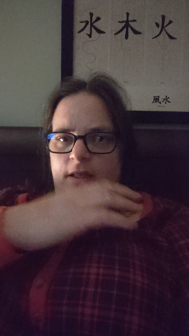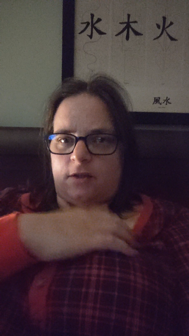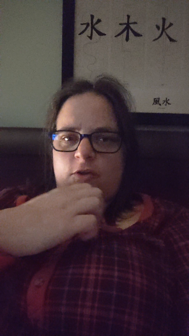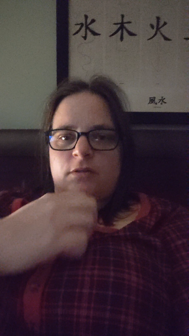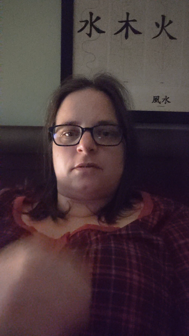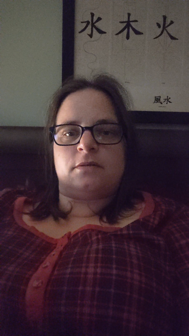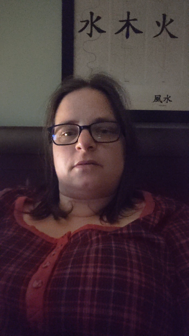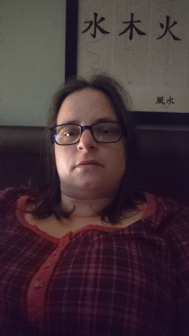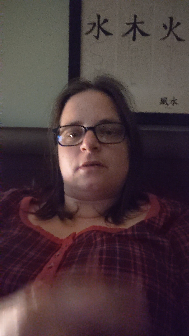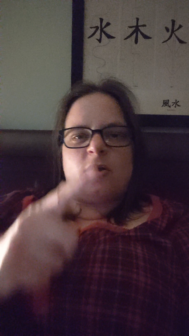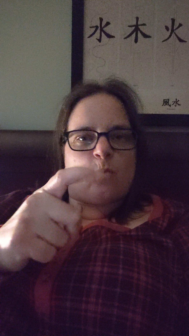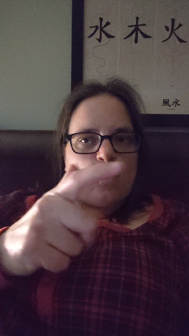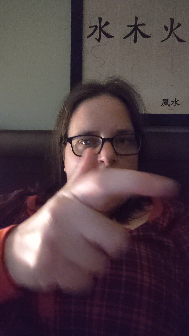run